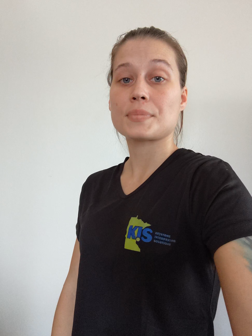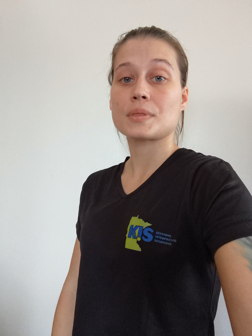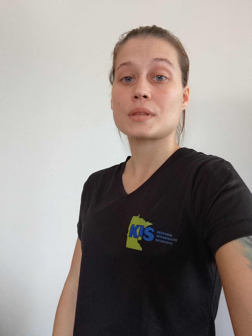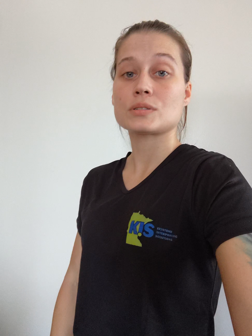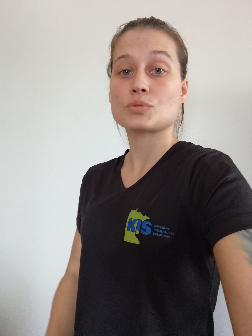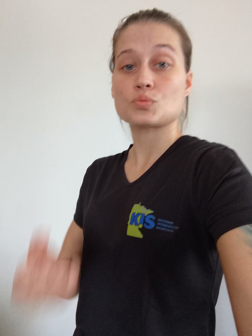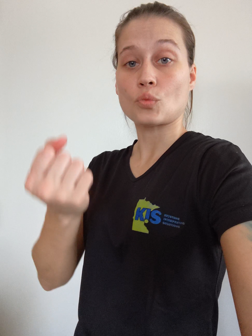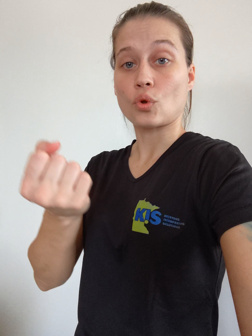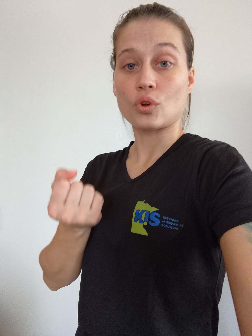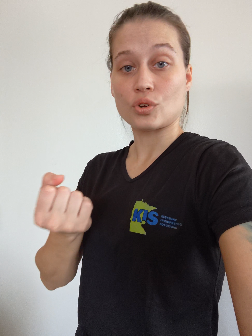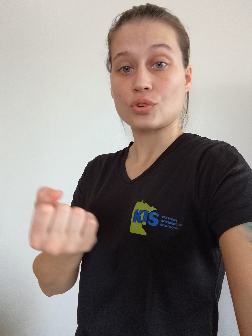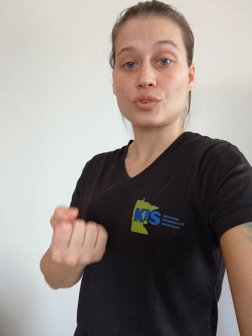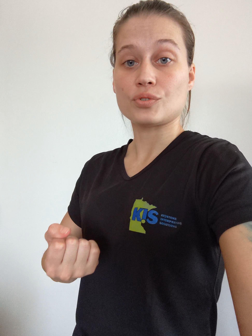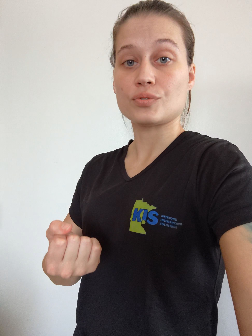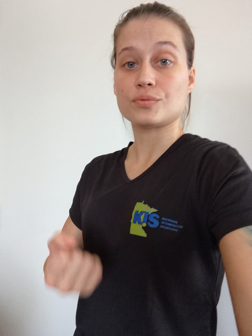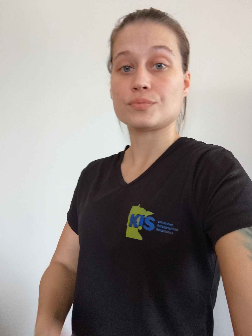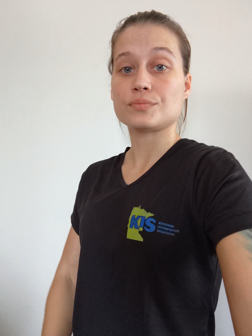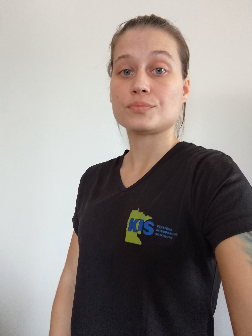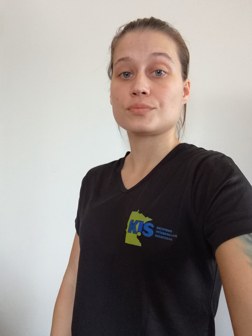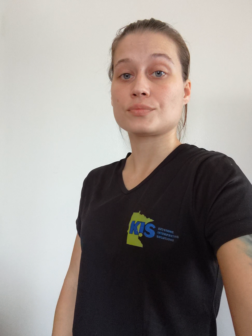drawer